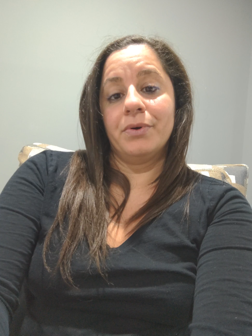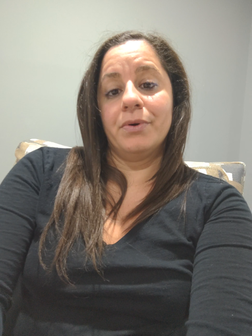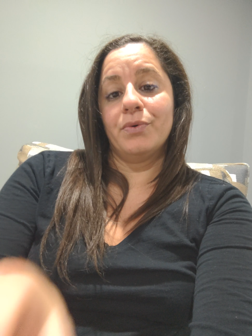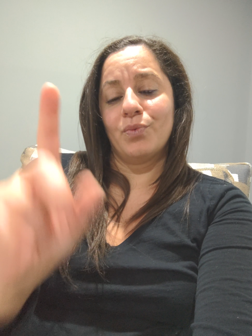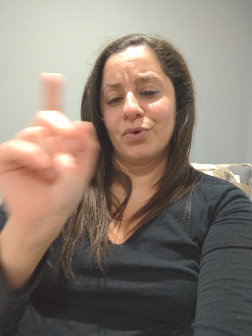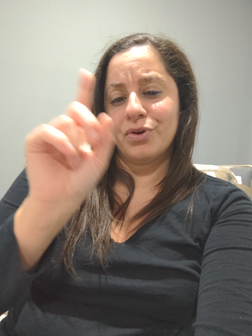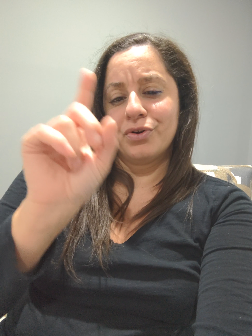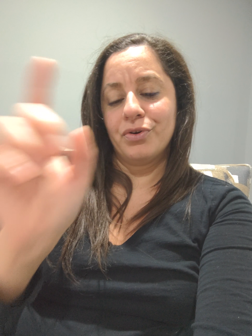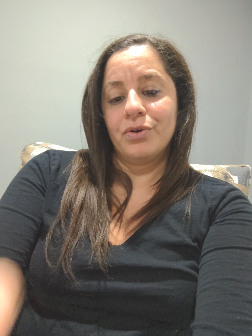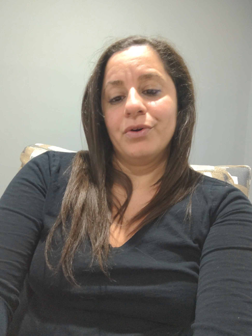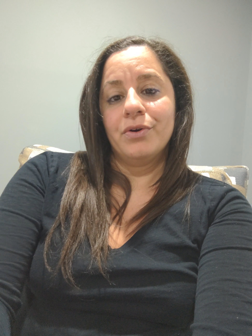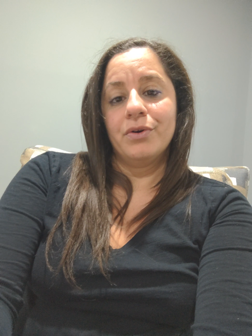where